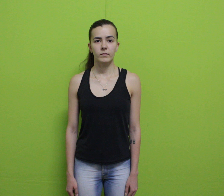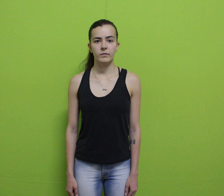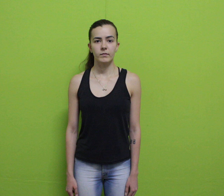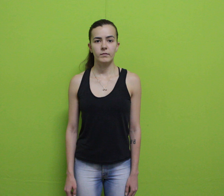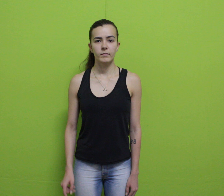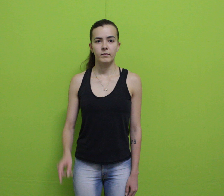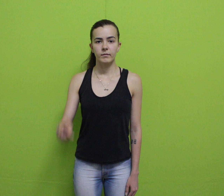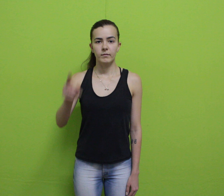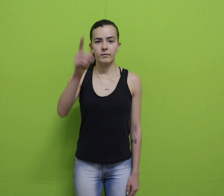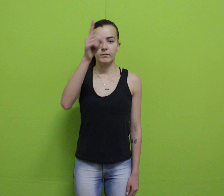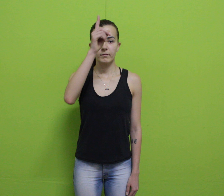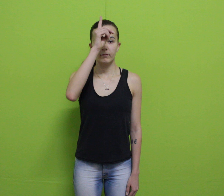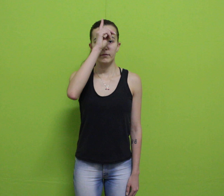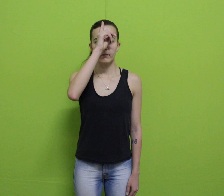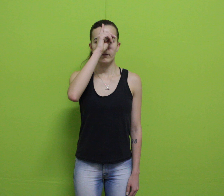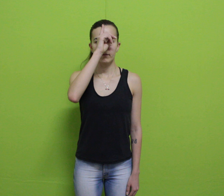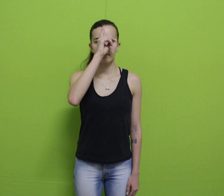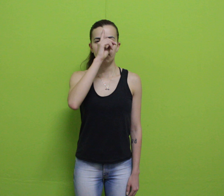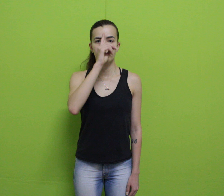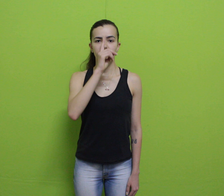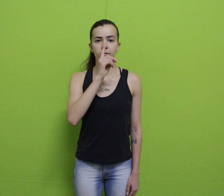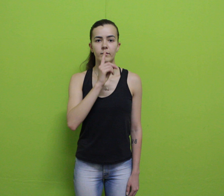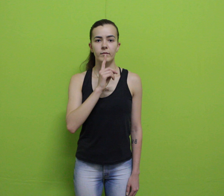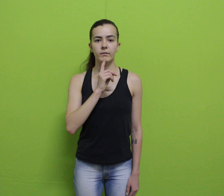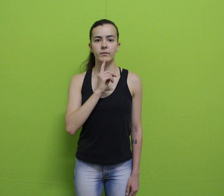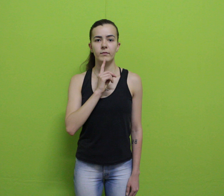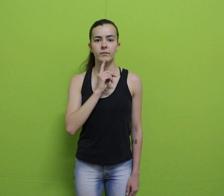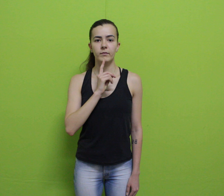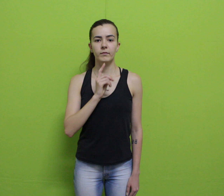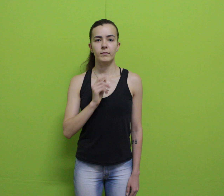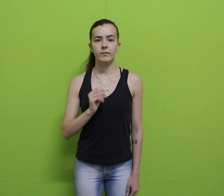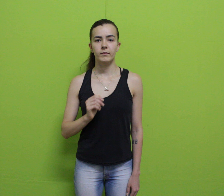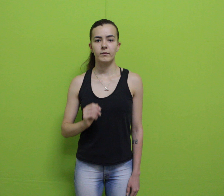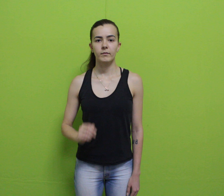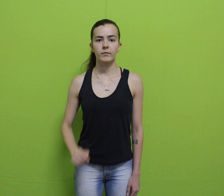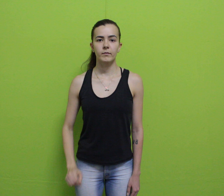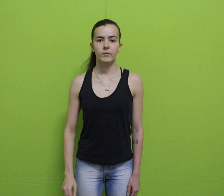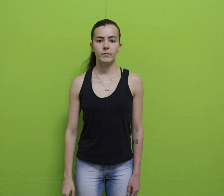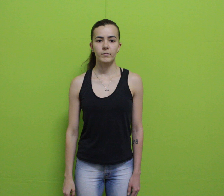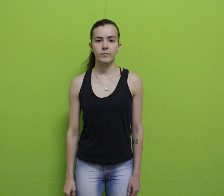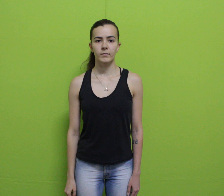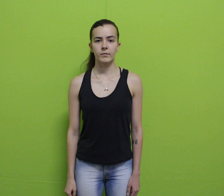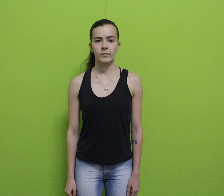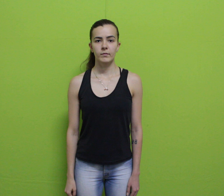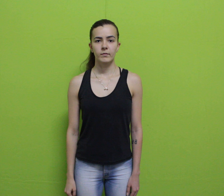amarelo